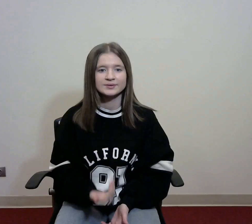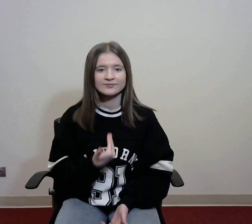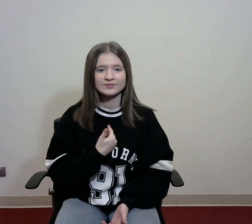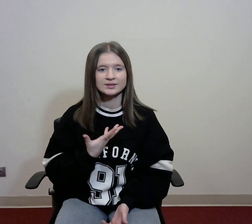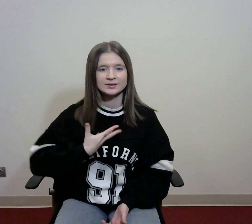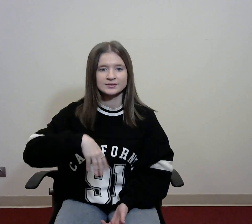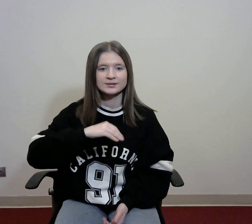biz